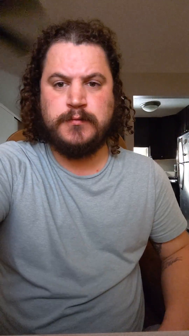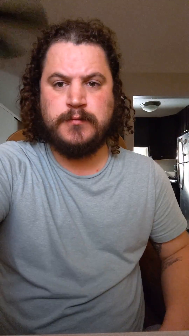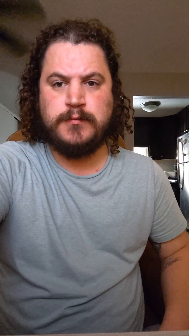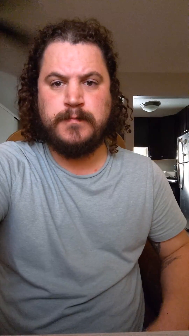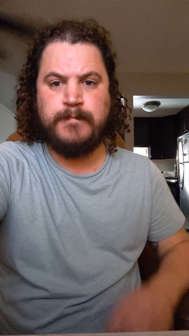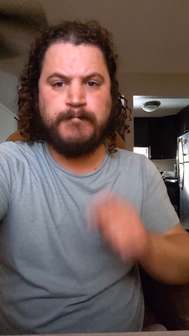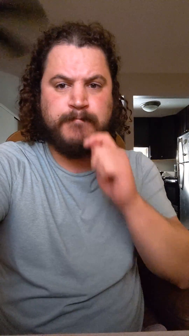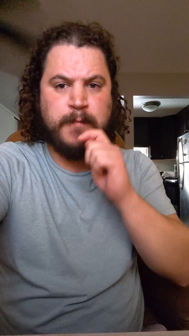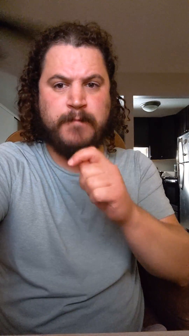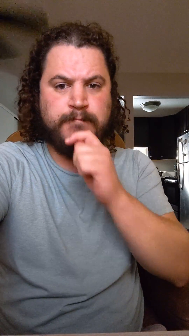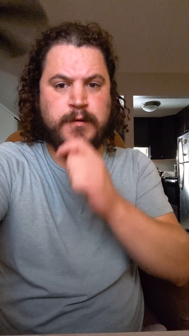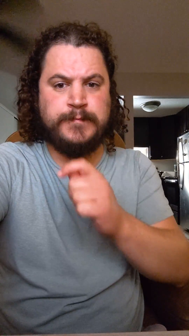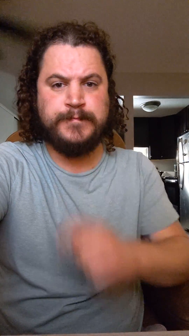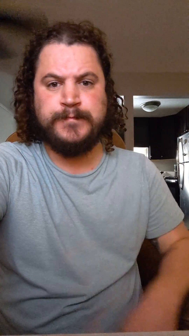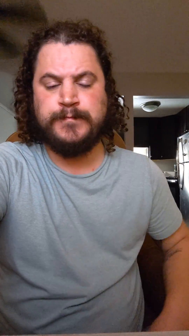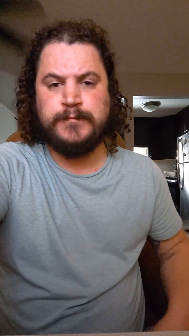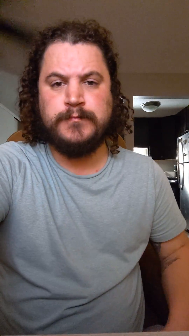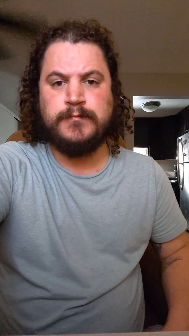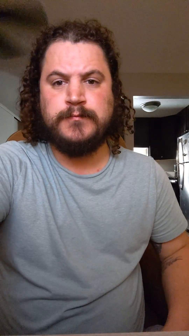popsicle